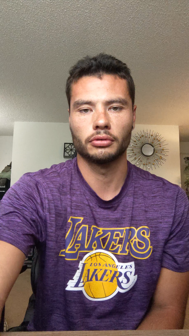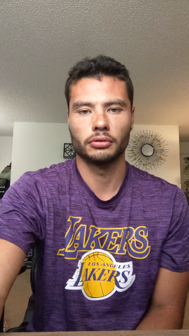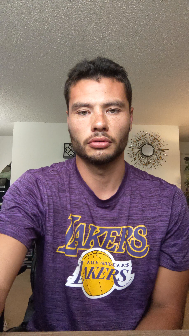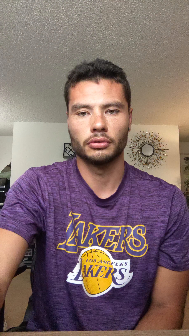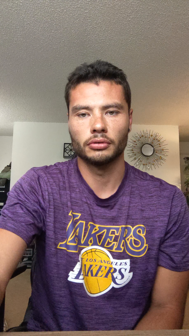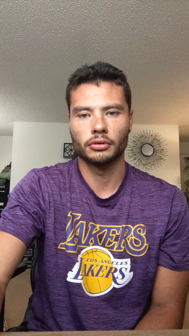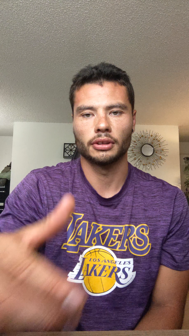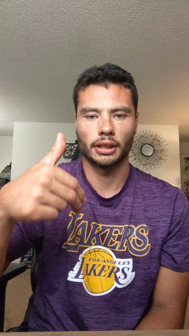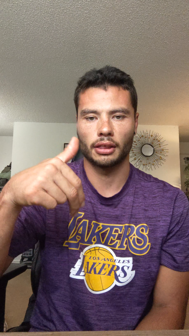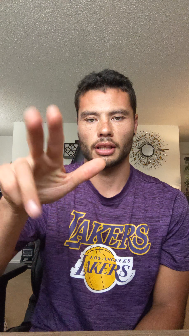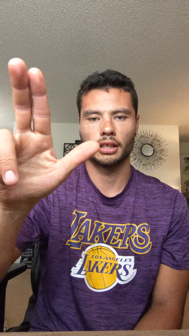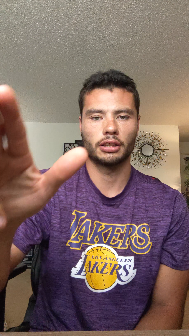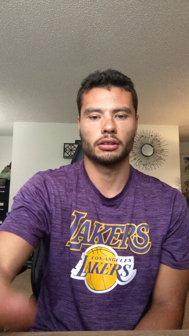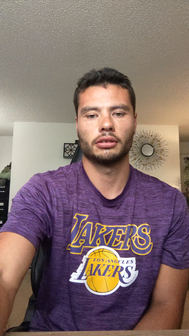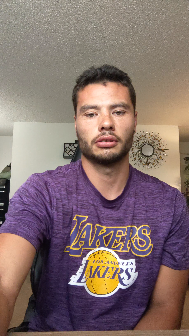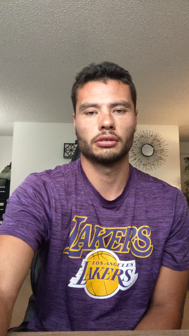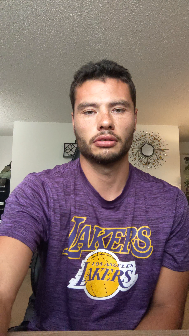lick